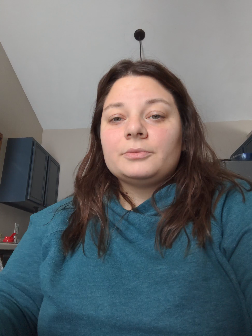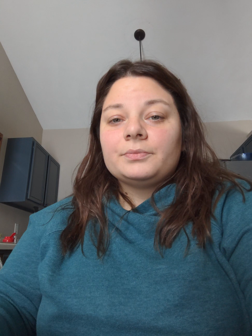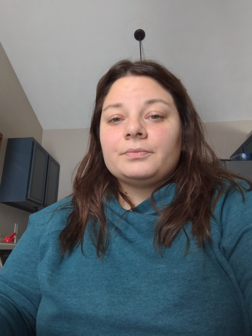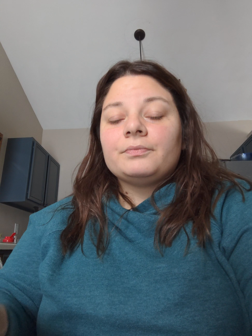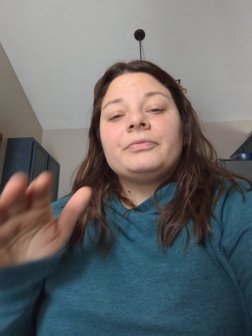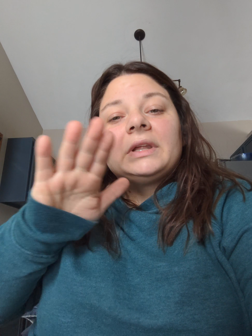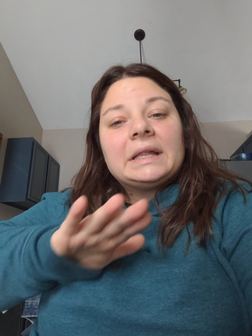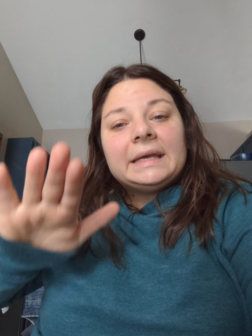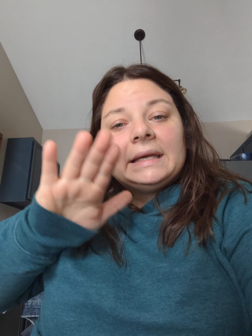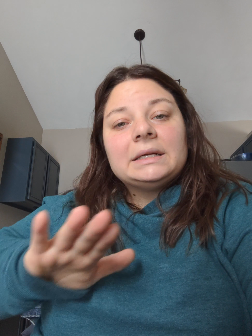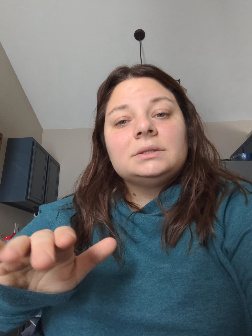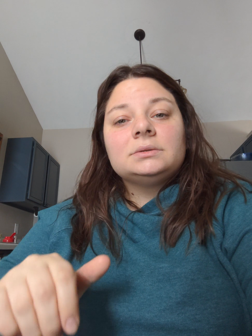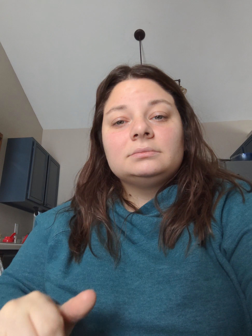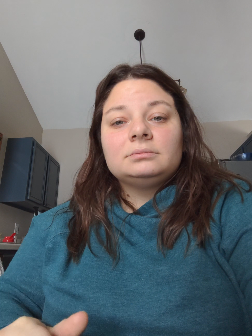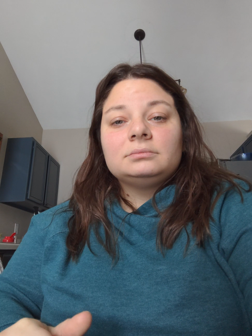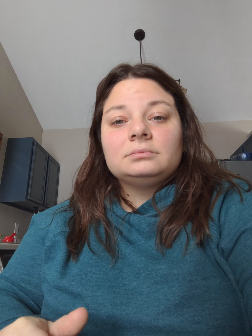clean